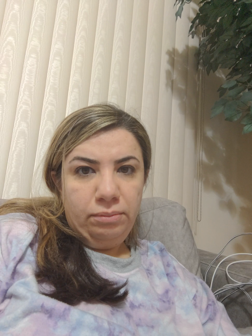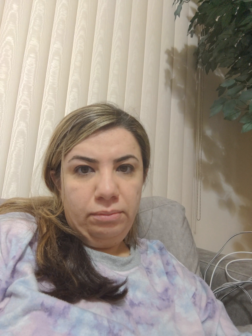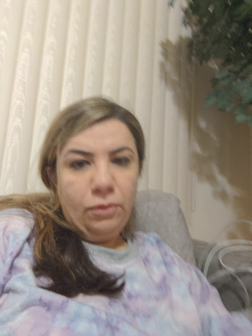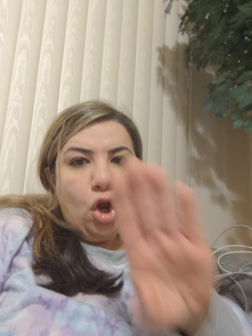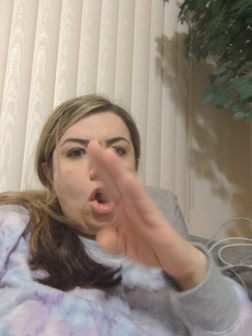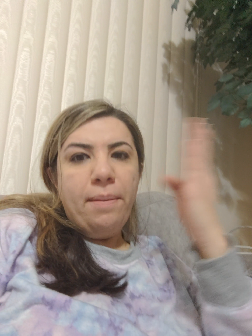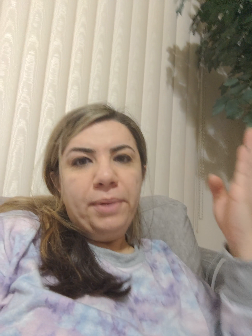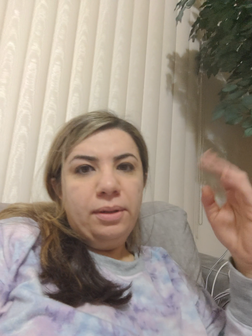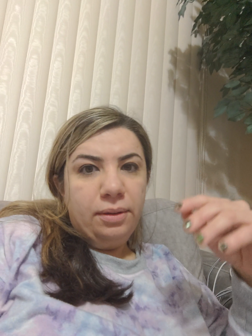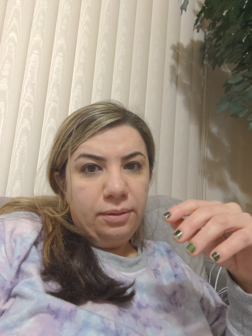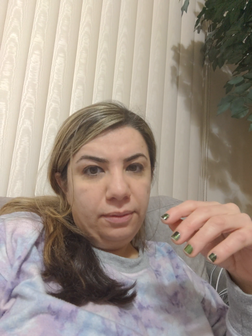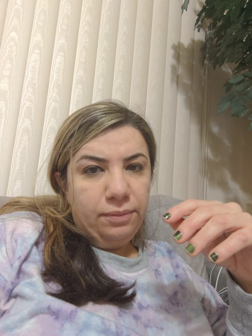open